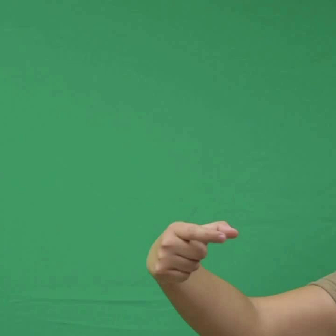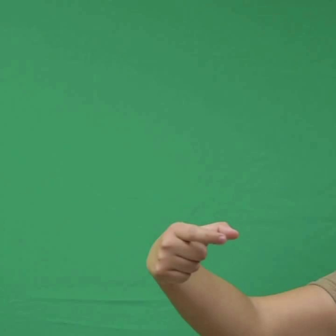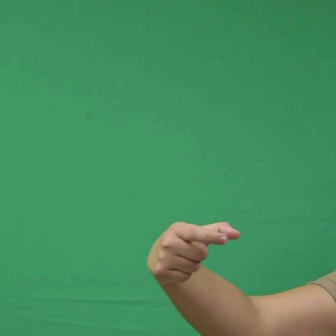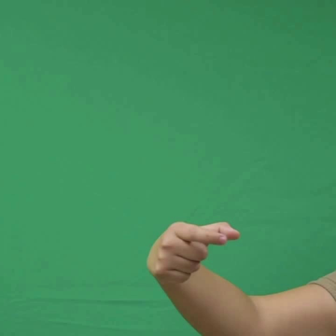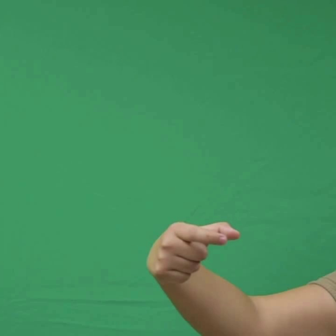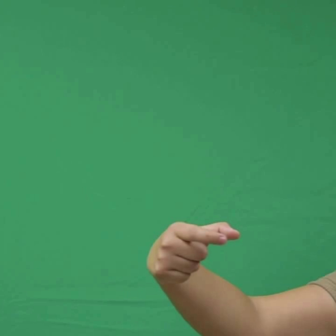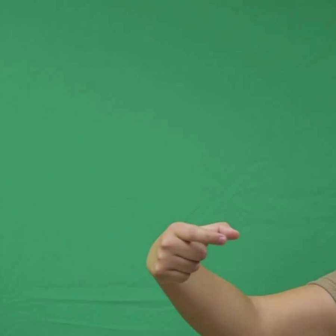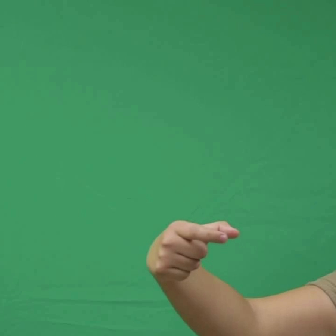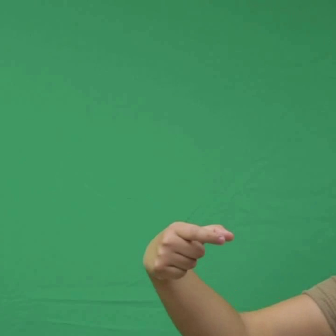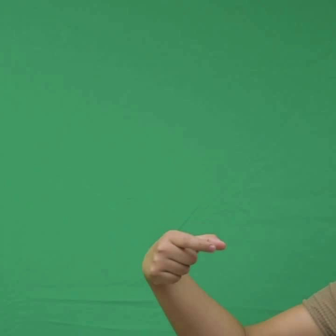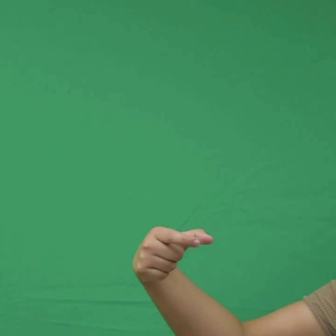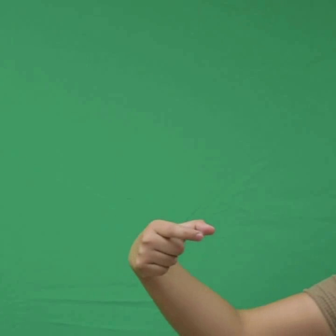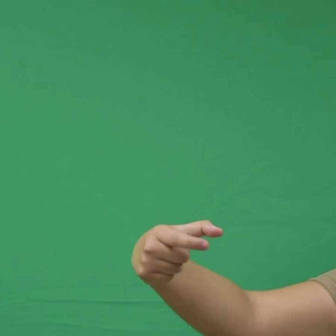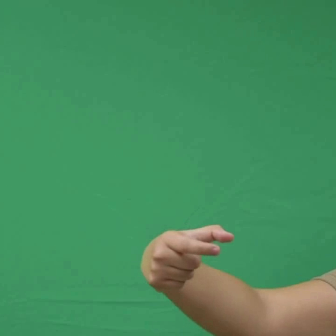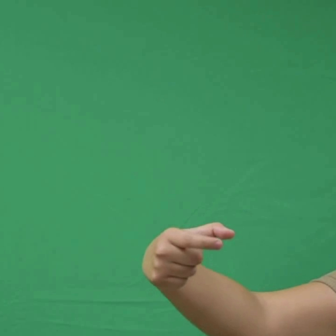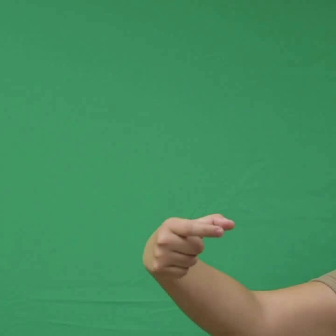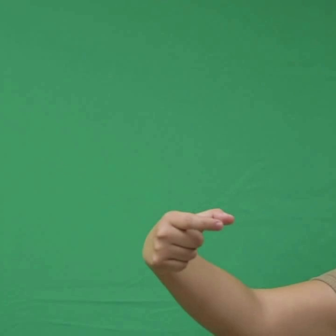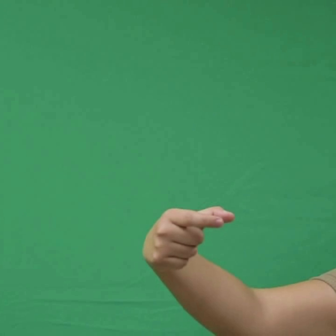X